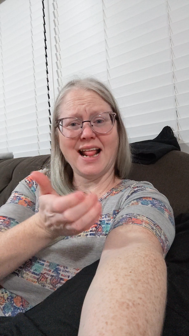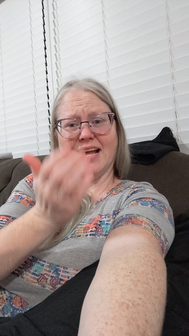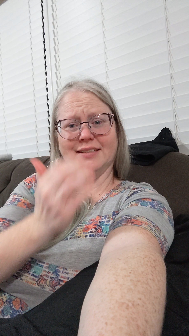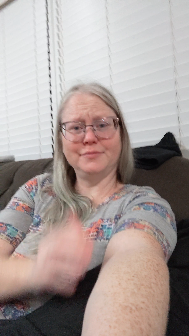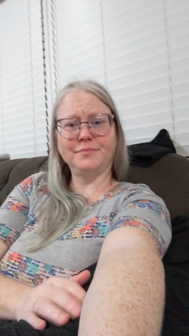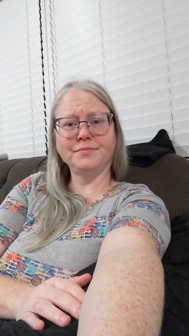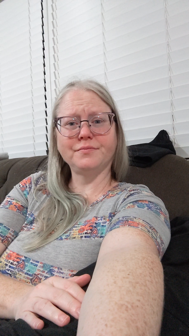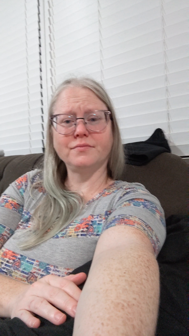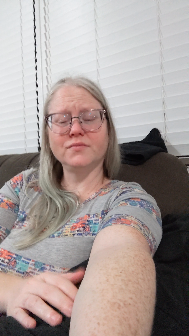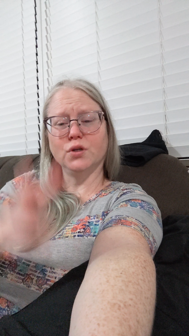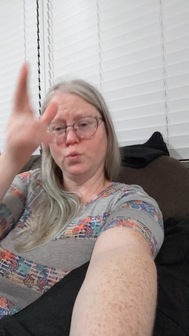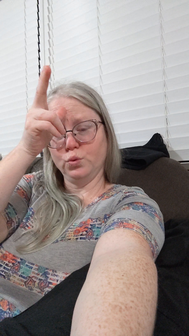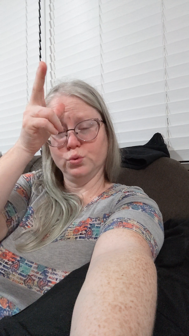rooster